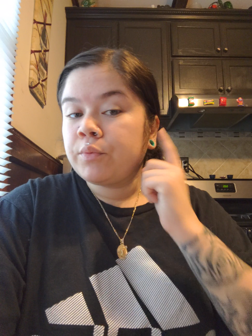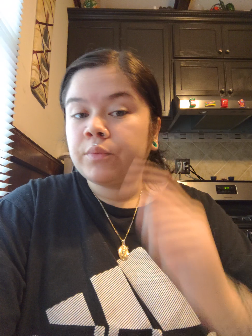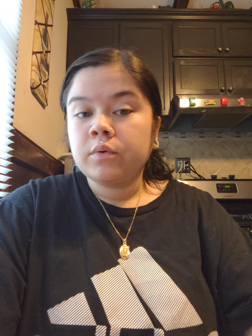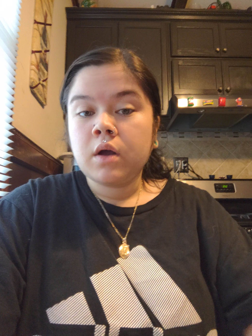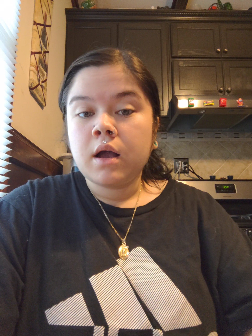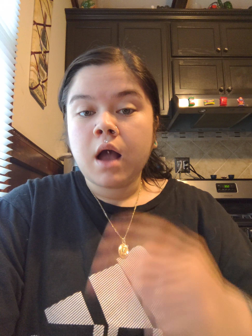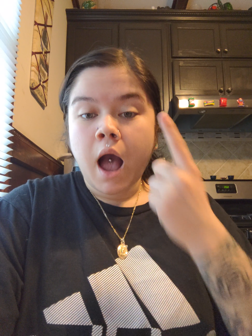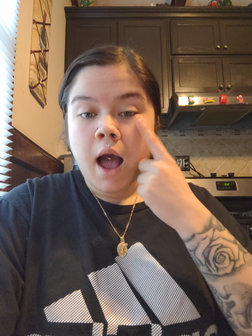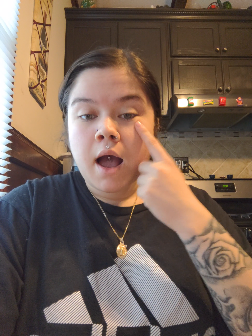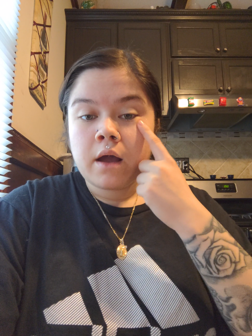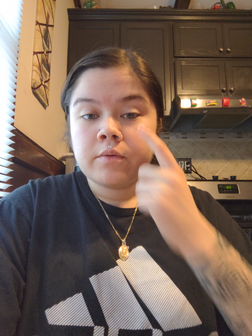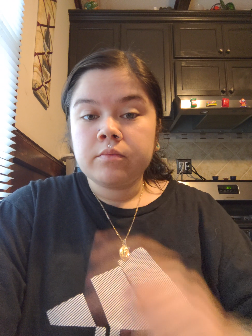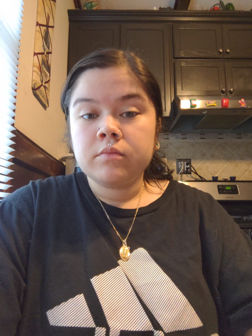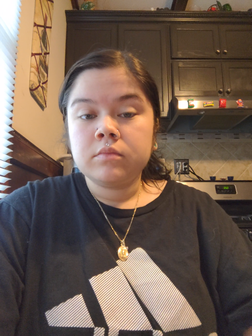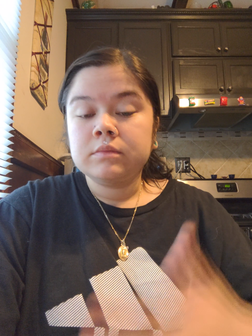eye